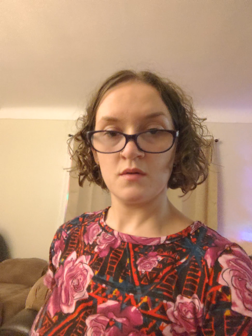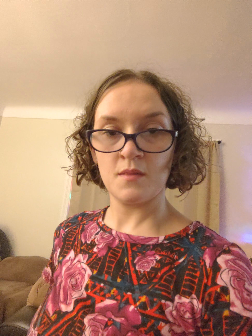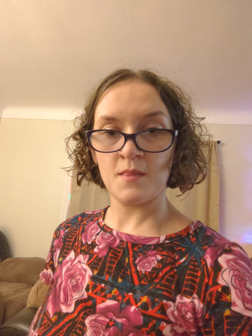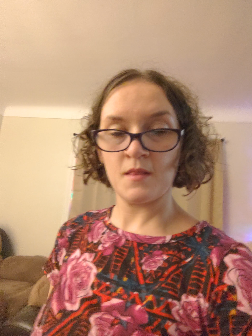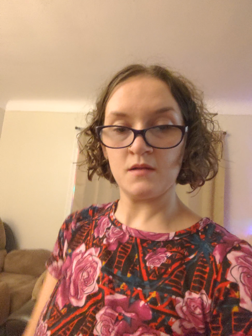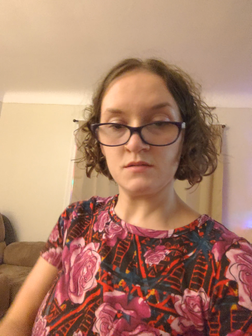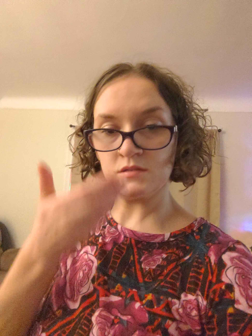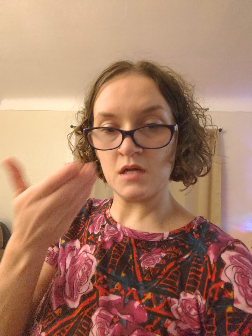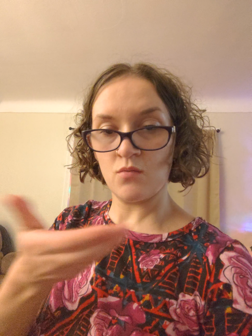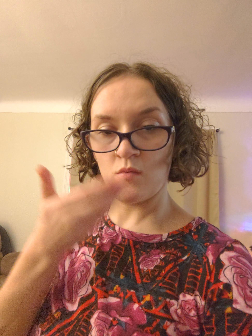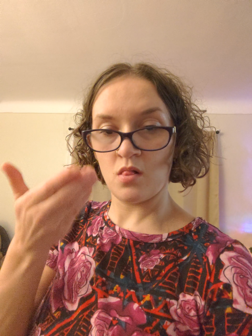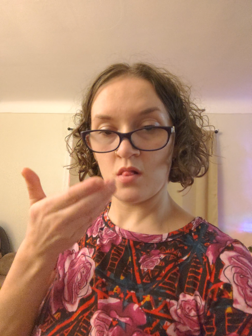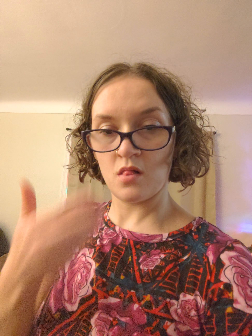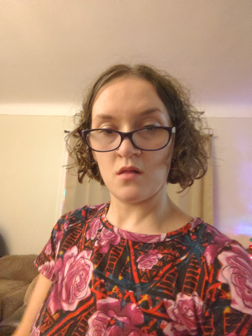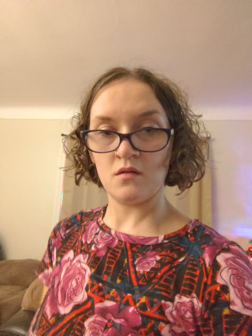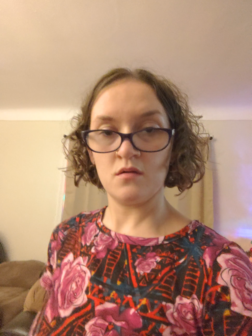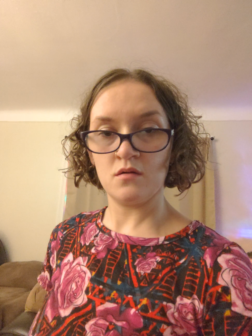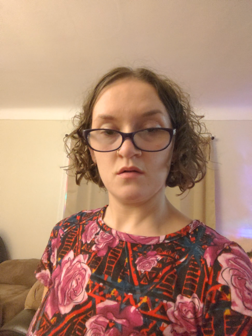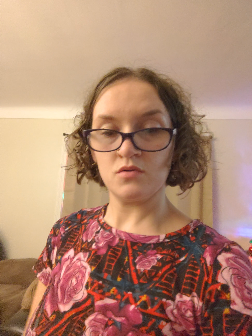cereal